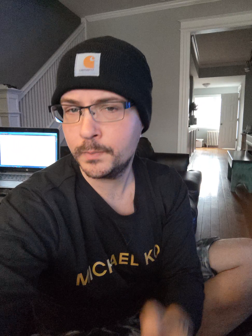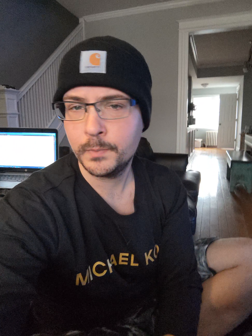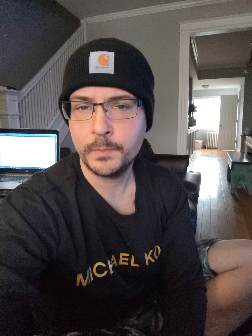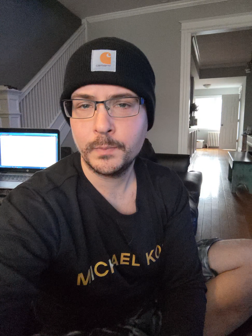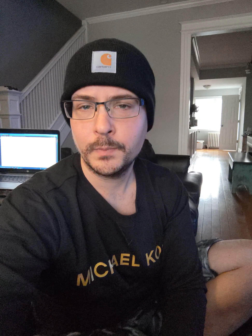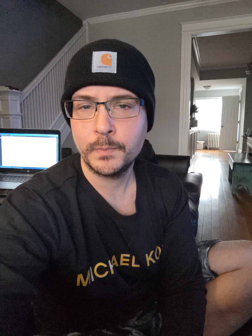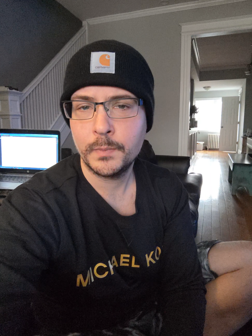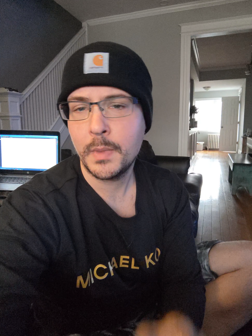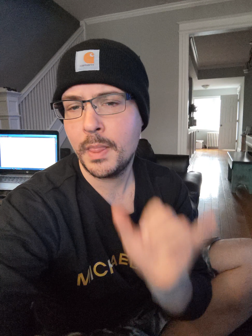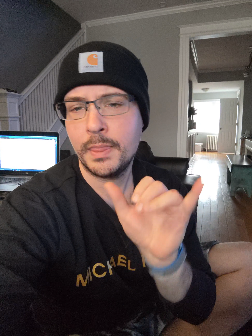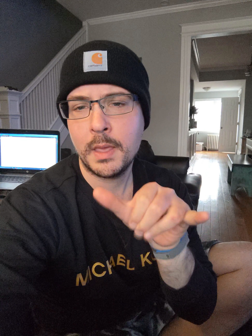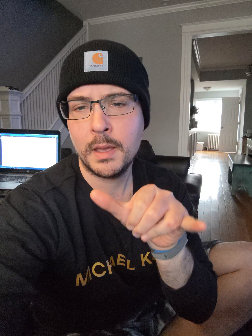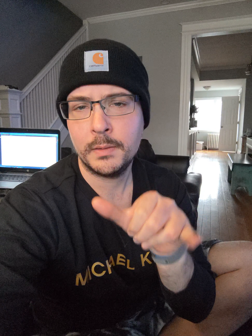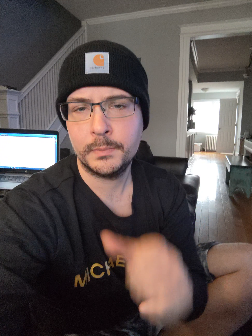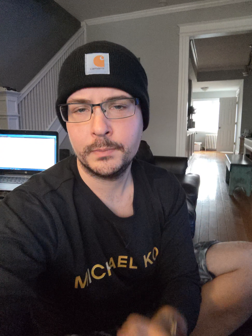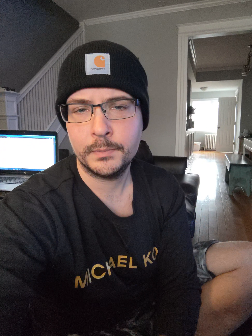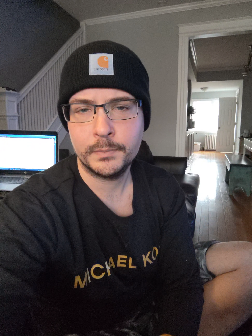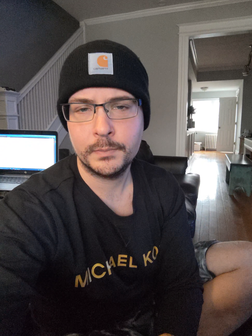that